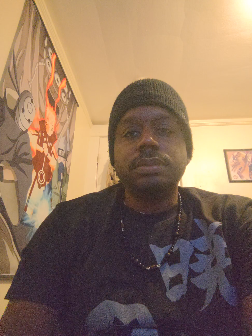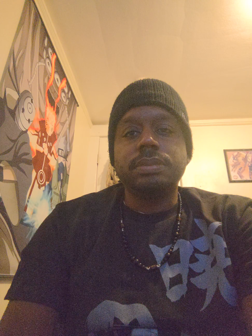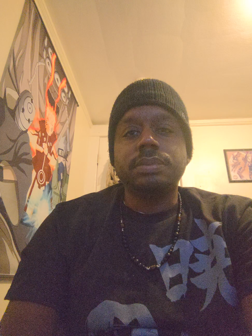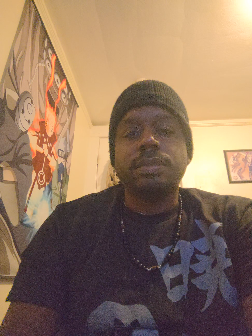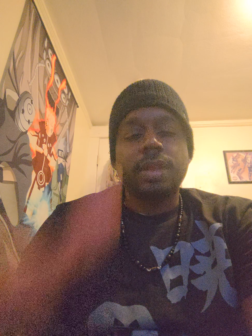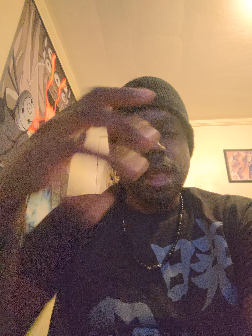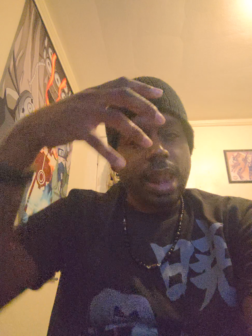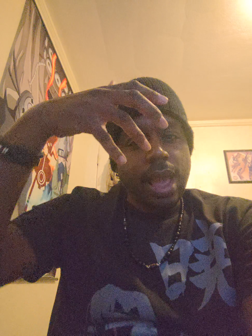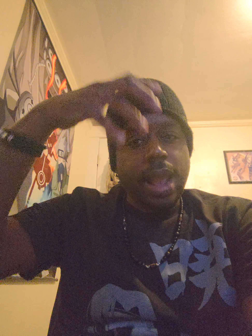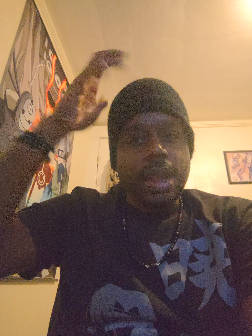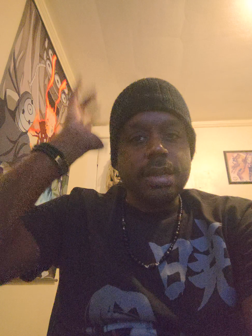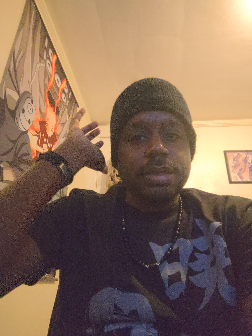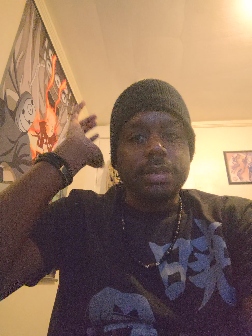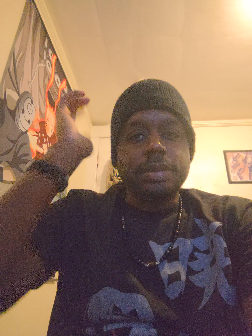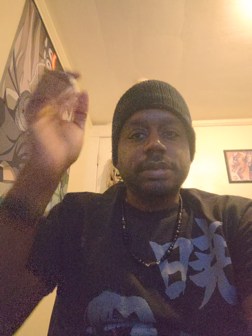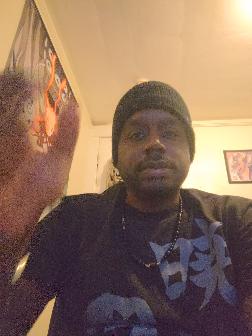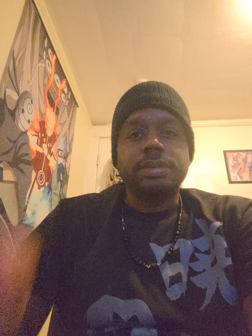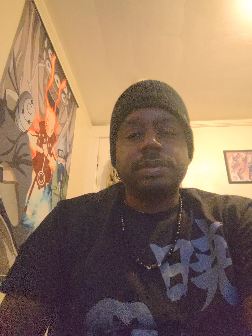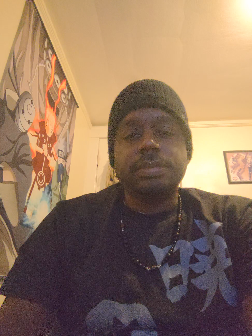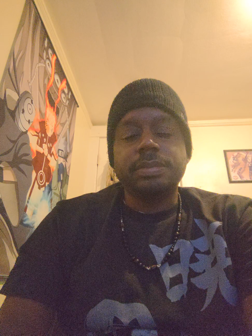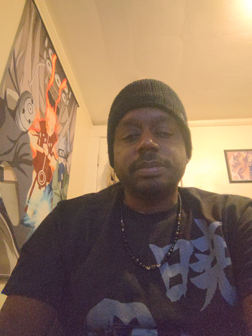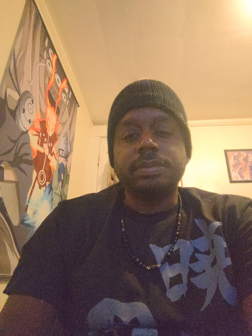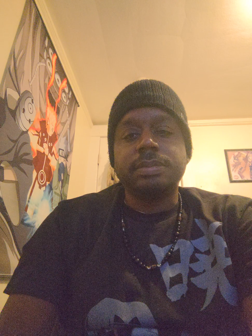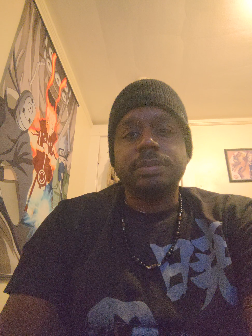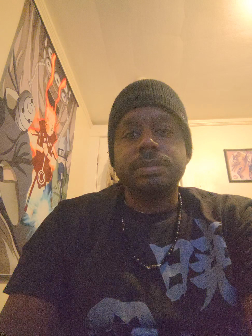lion